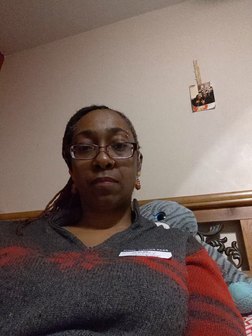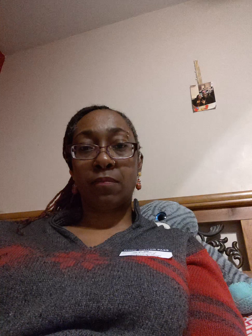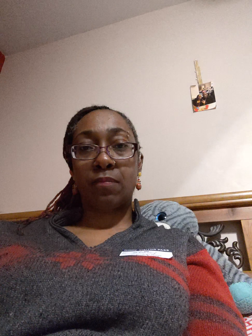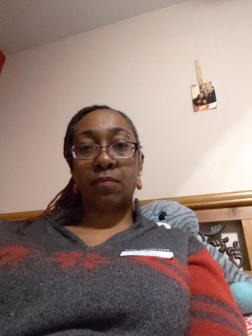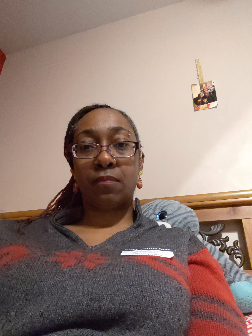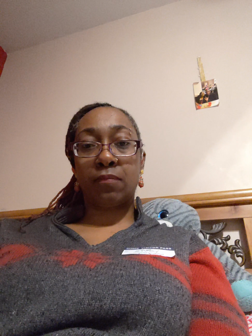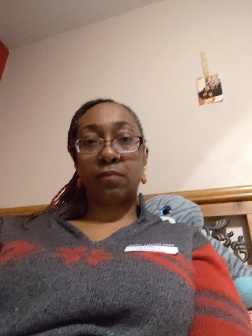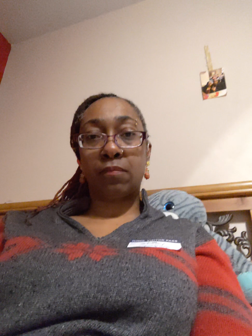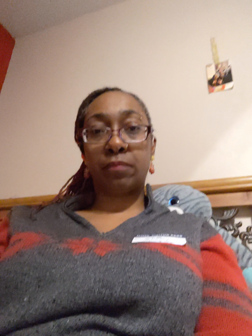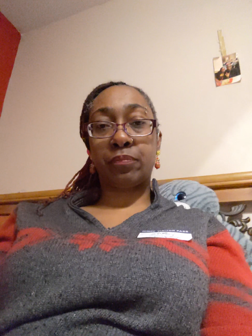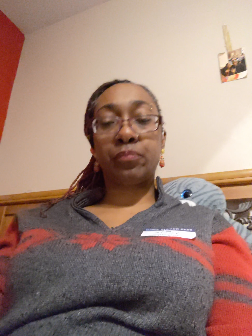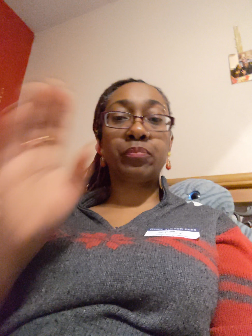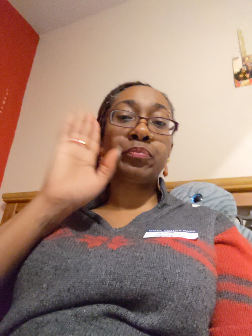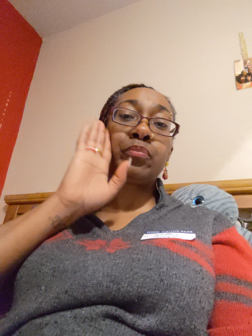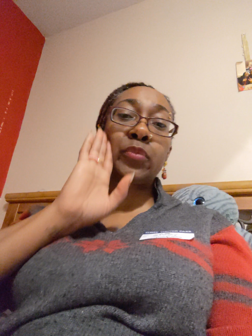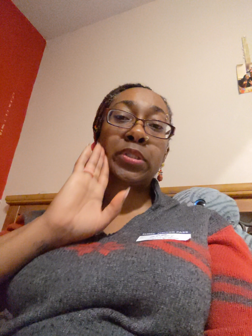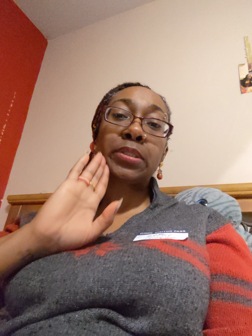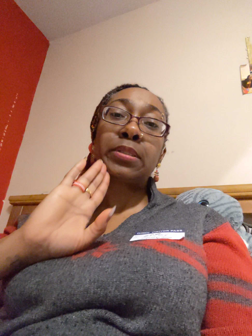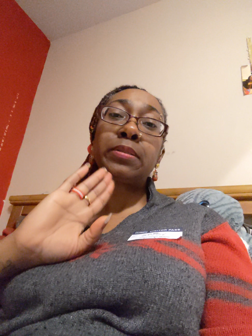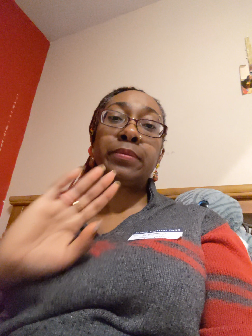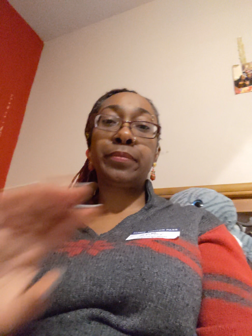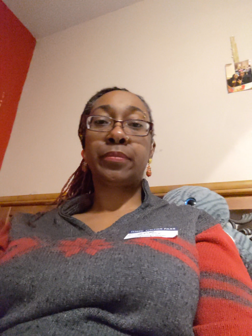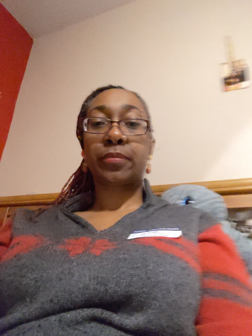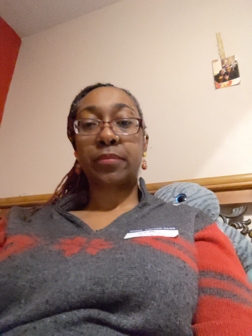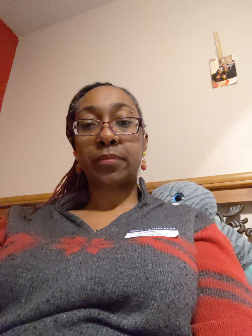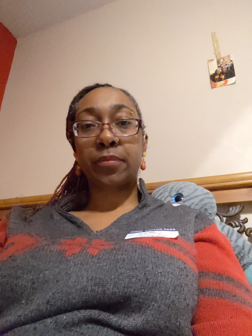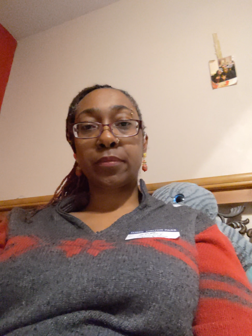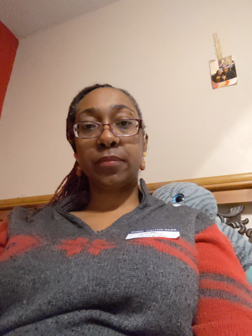brown